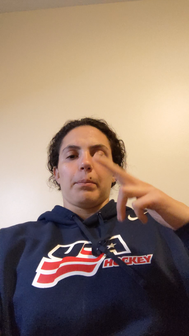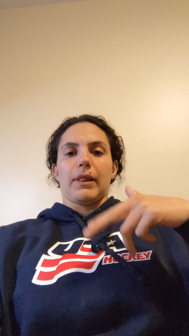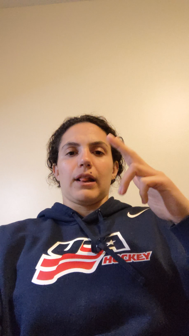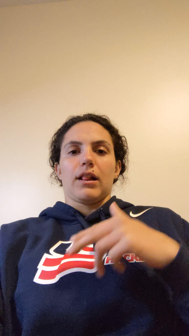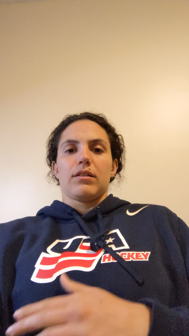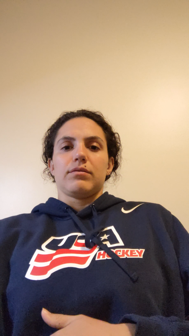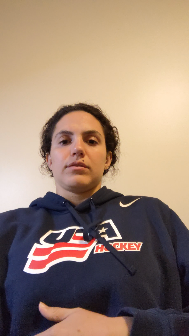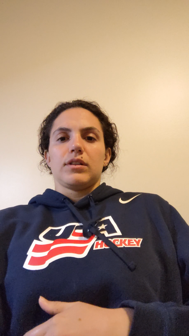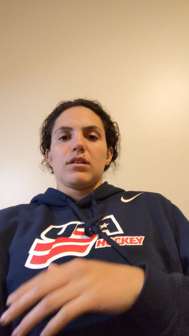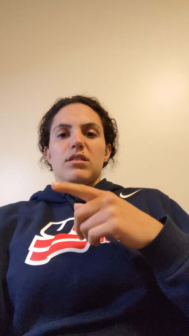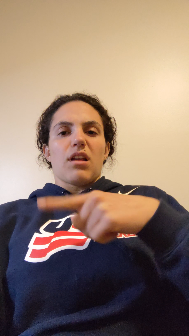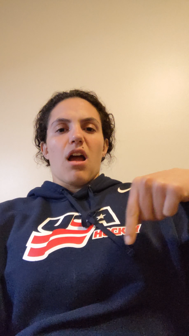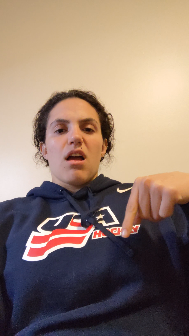cut